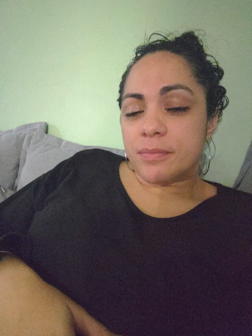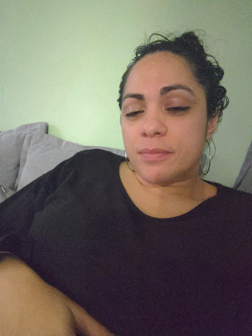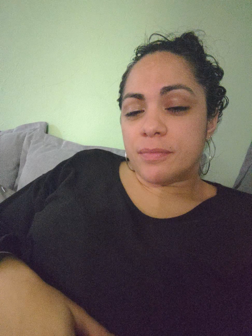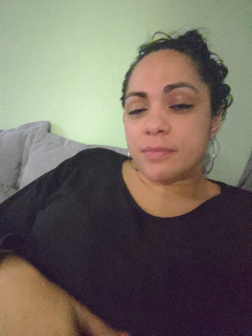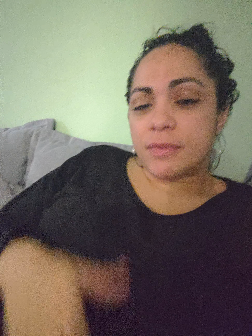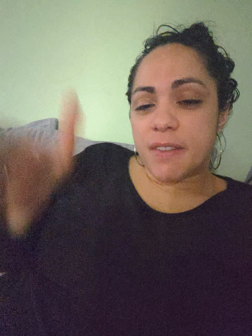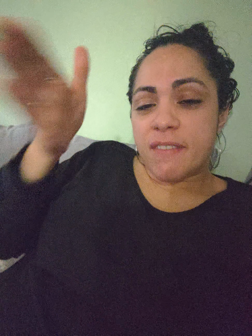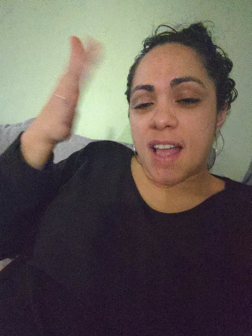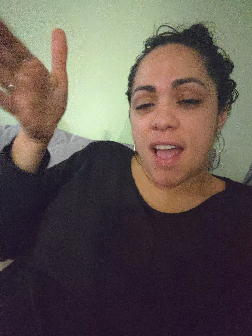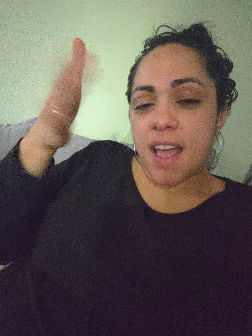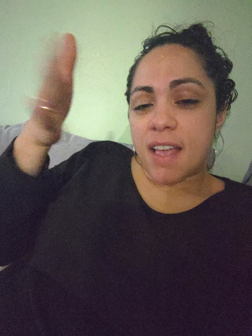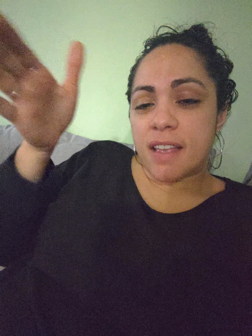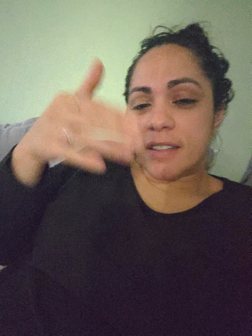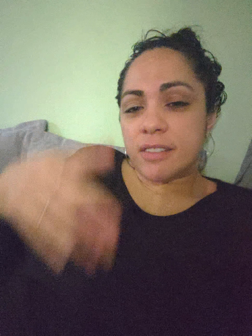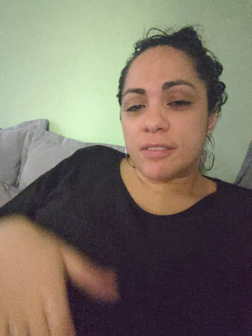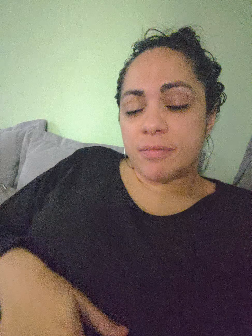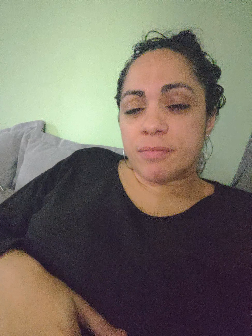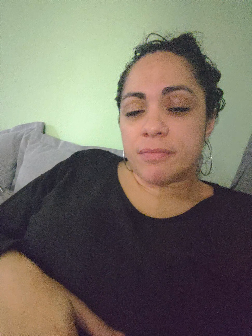flag